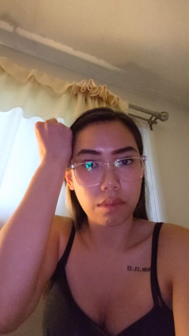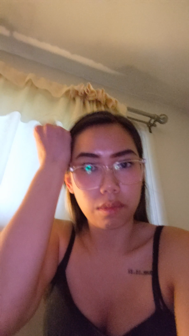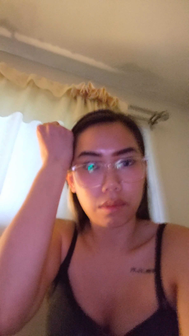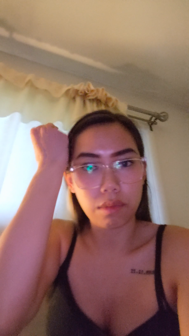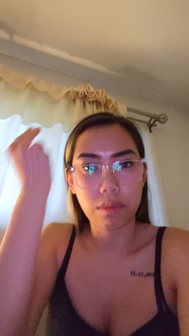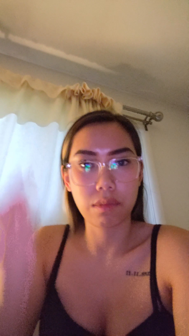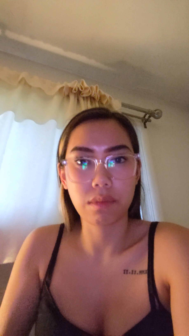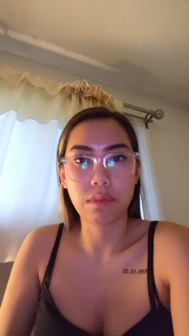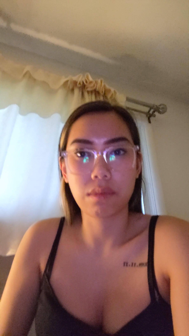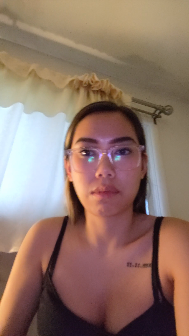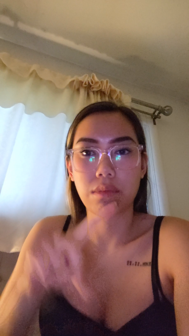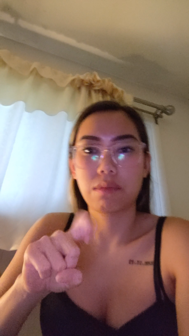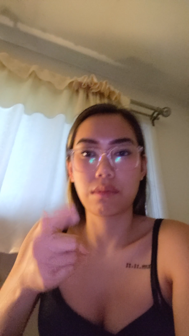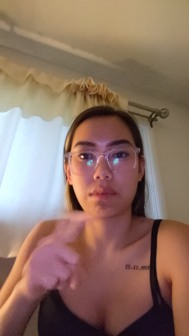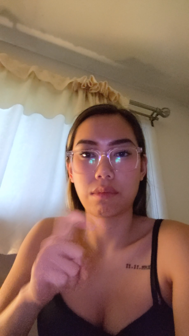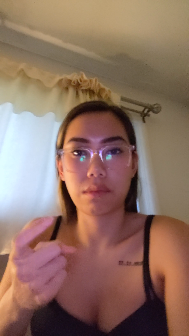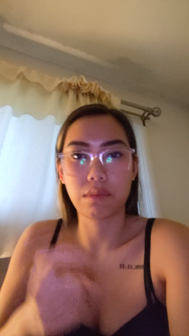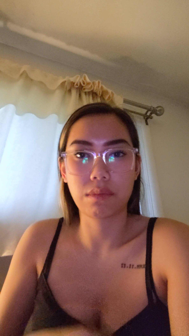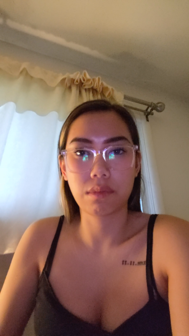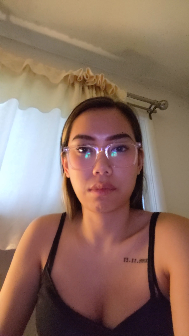friend